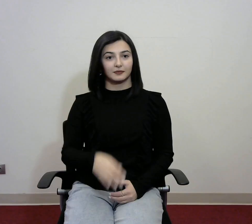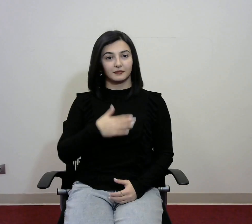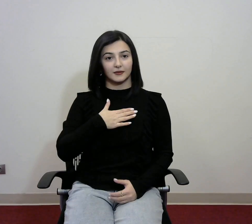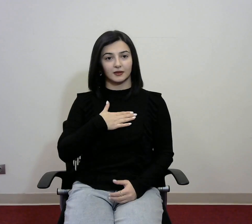mən